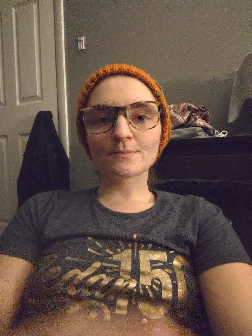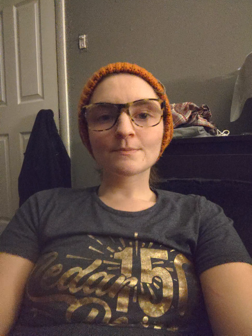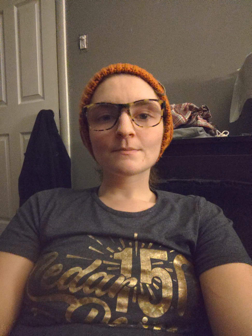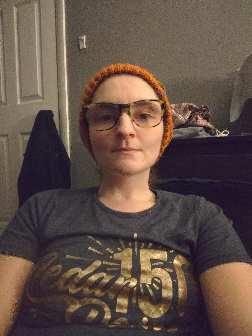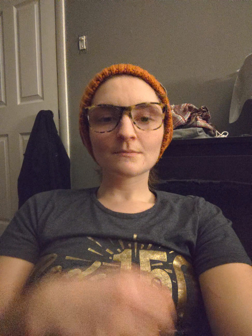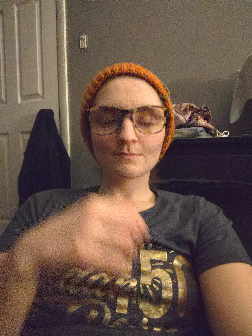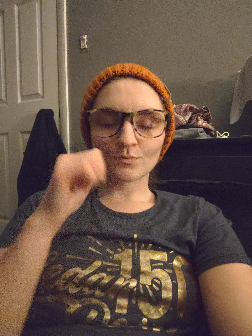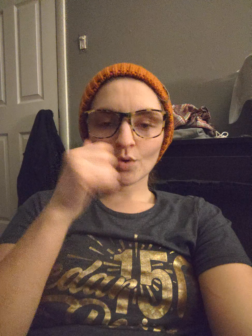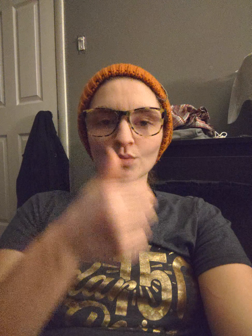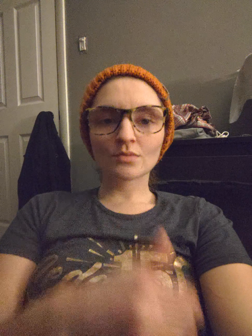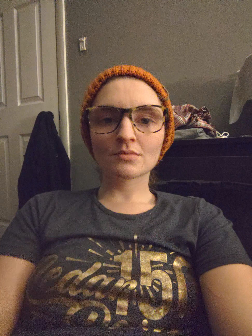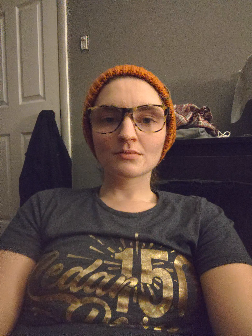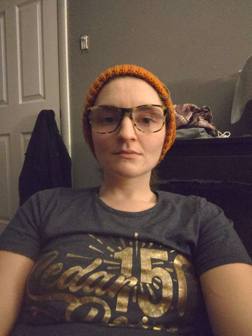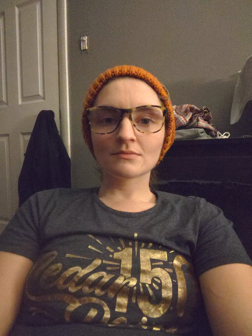tomorrow